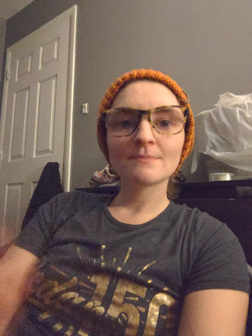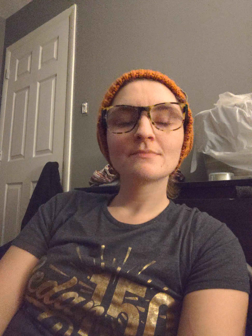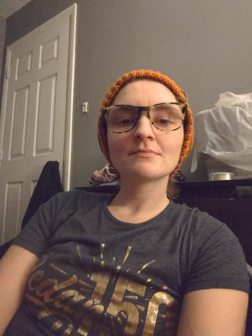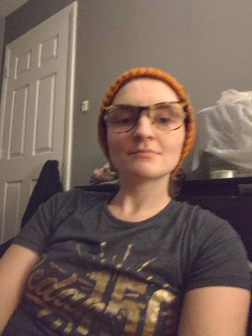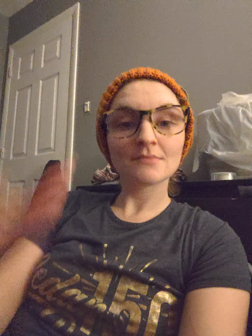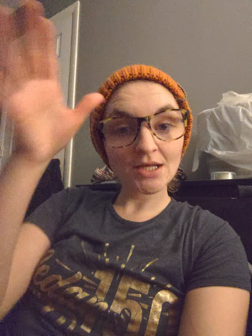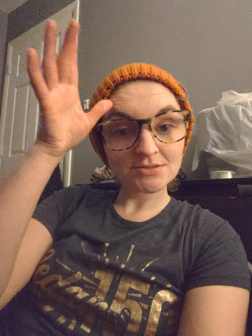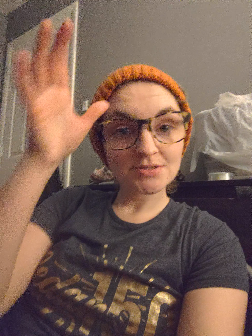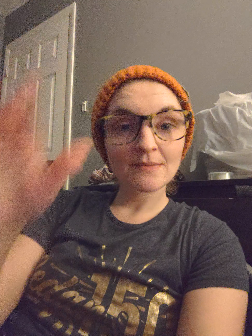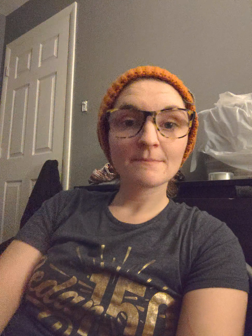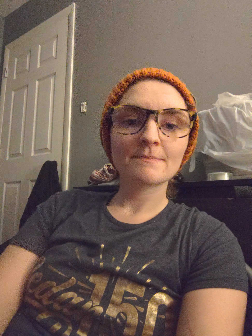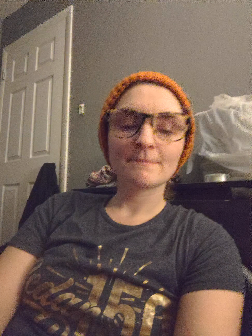dad